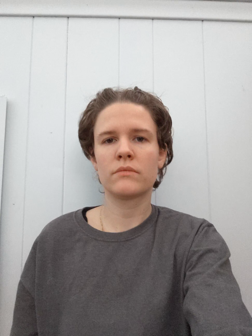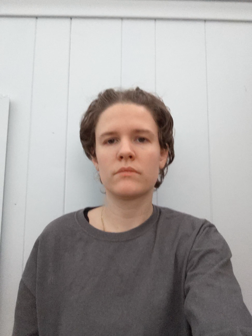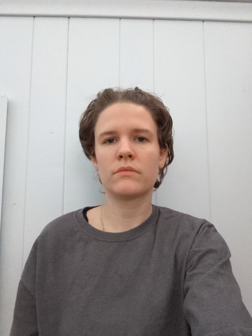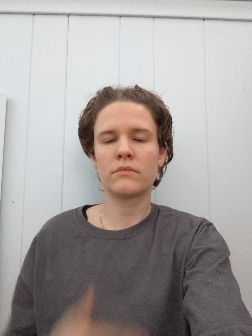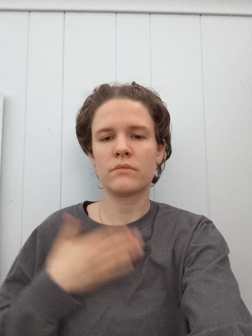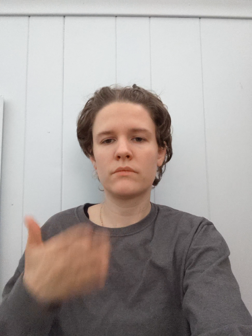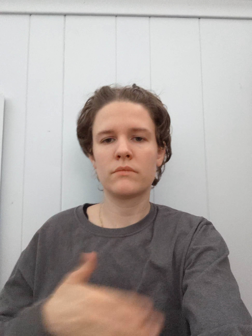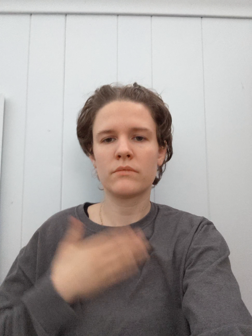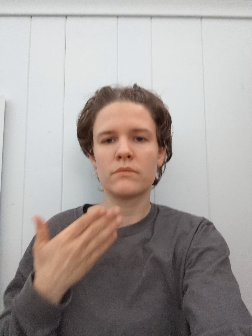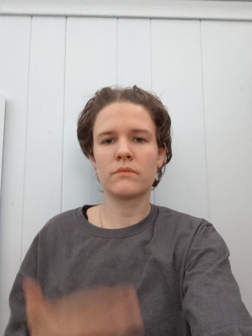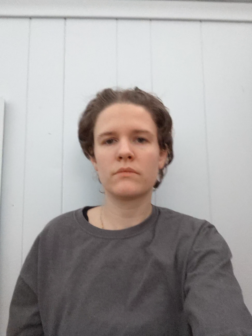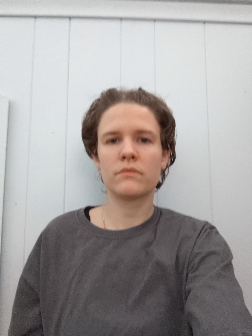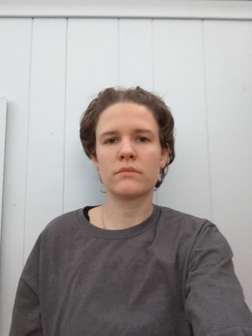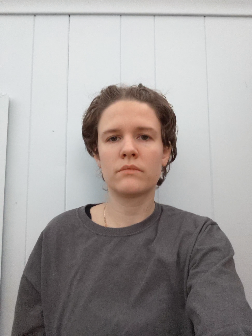happy